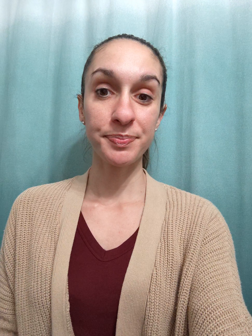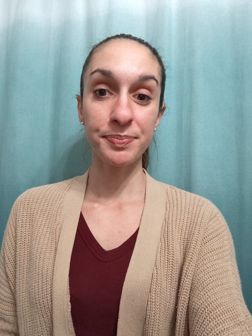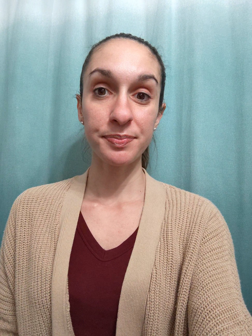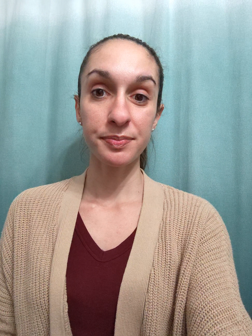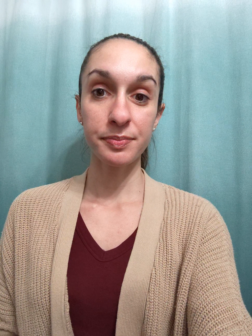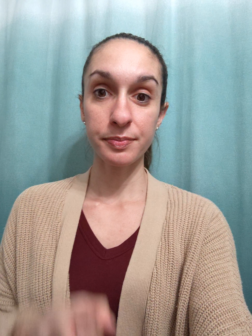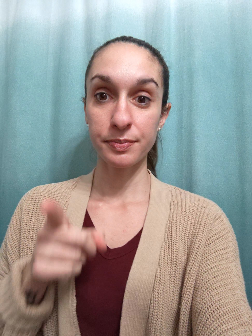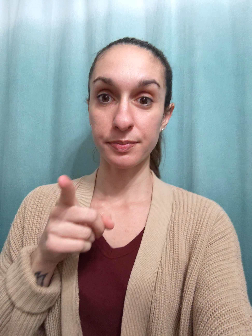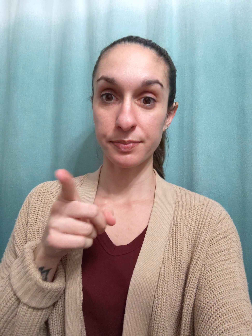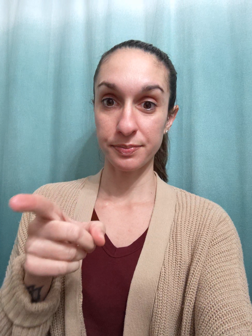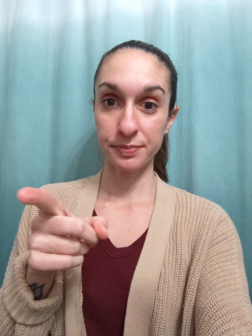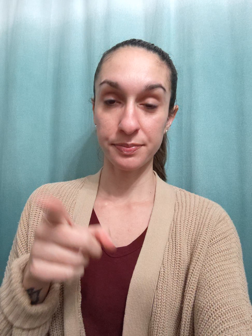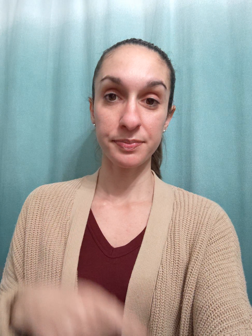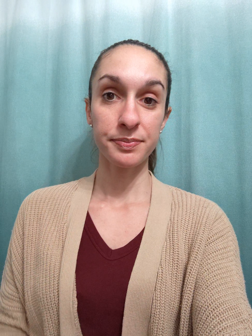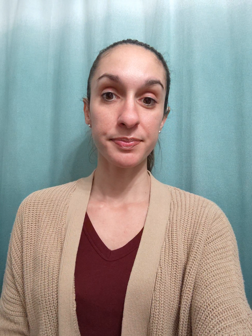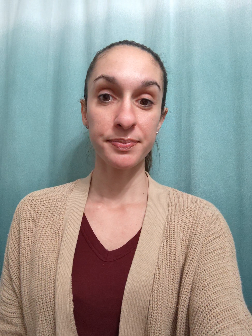he/she/it